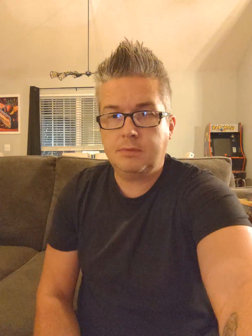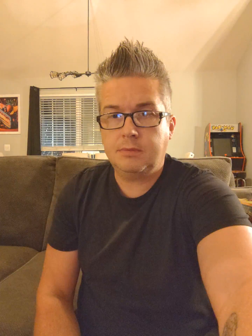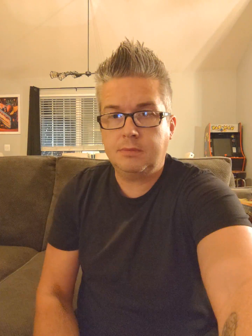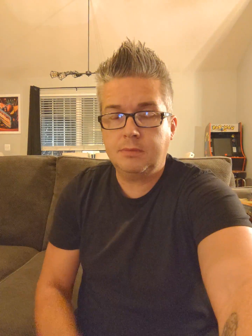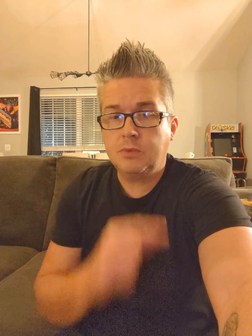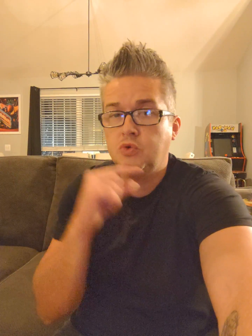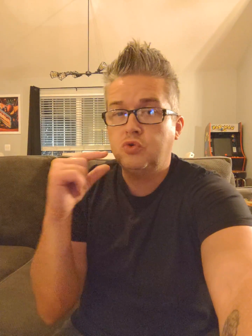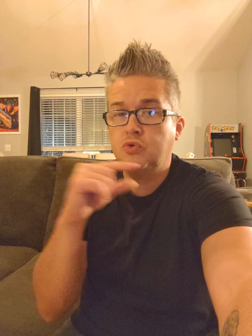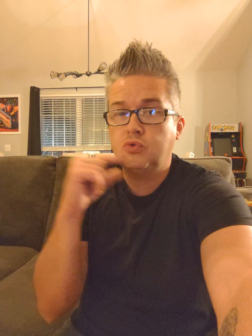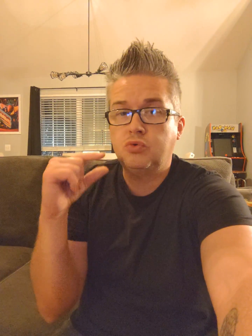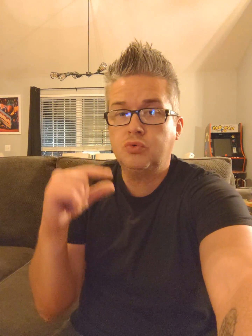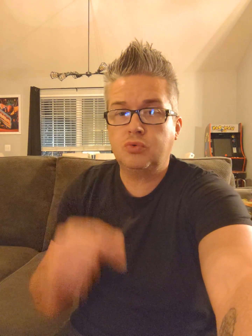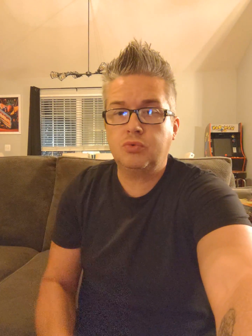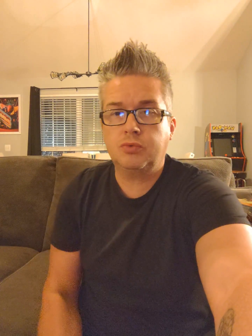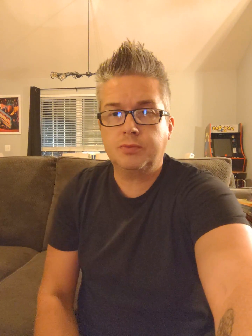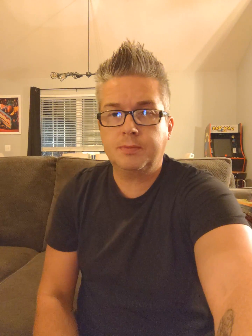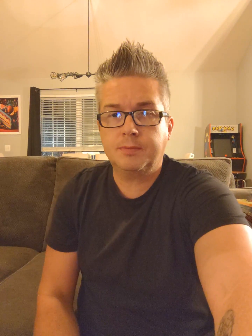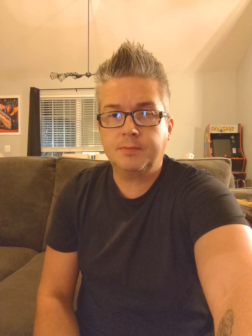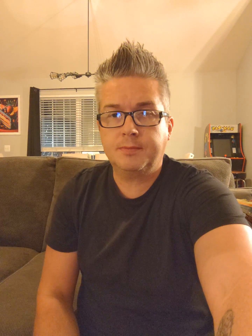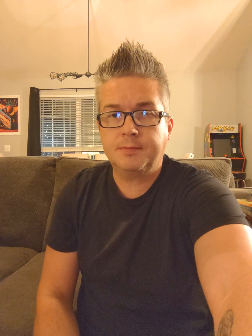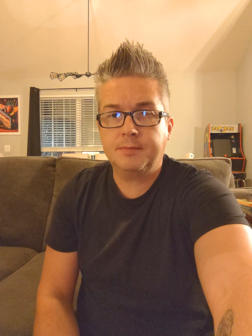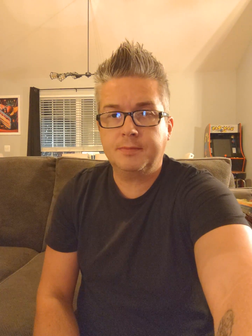glue